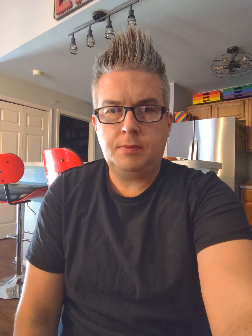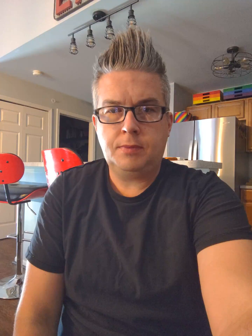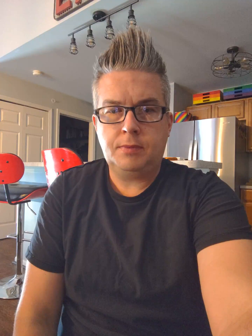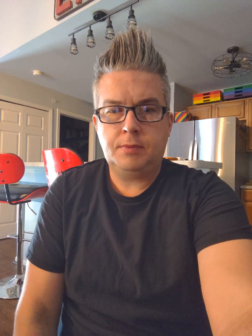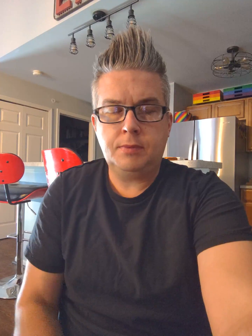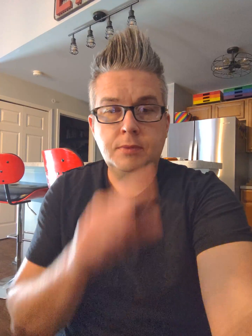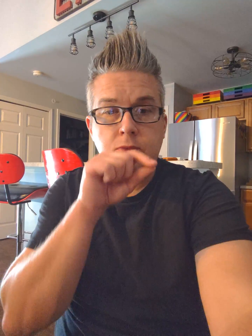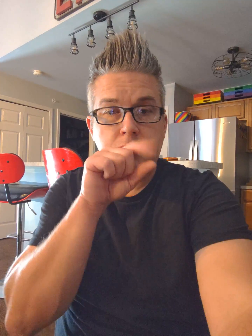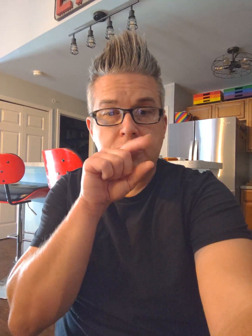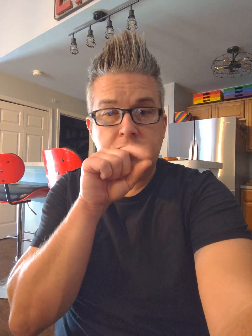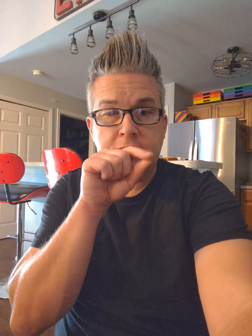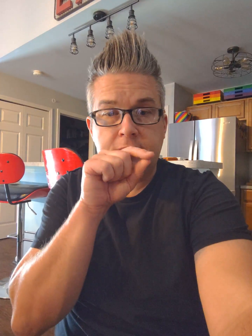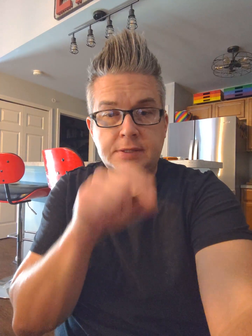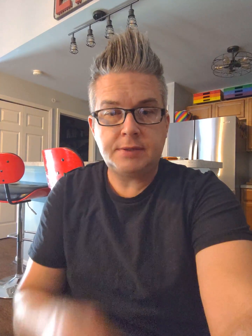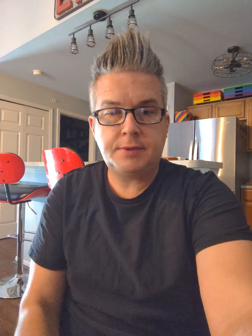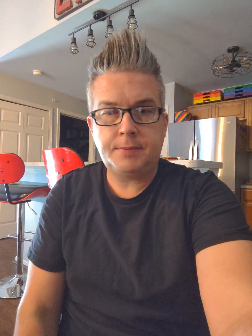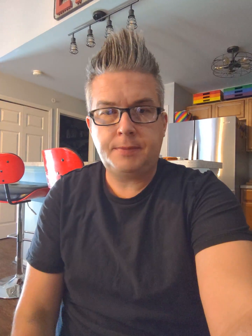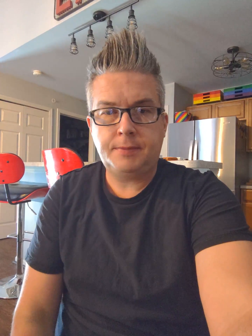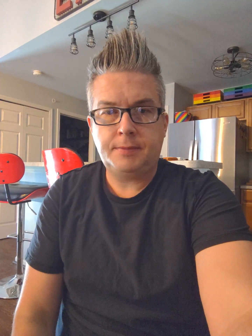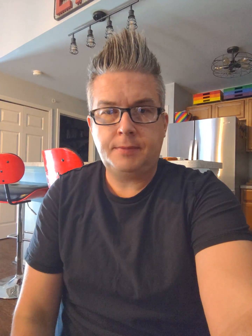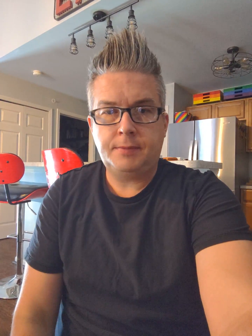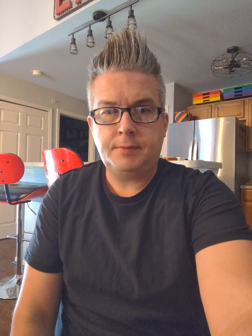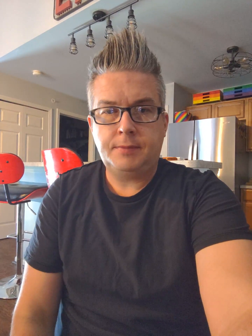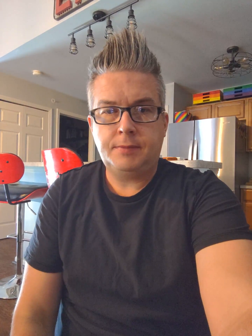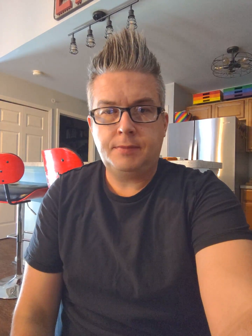chicken